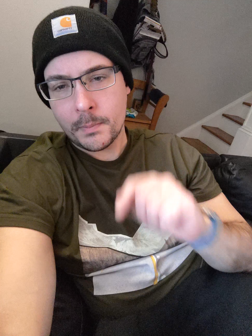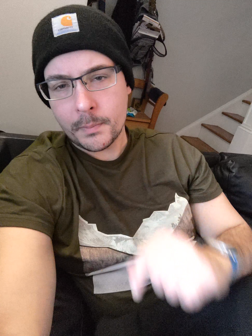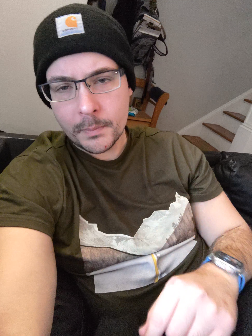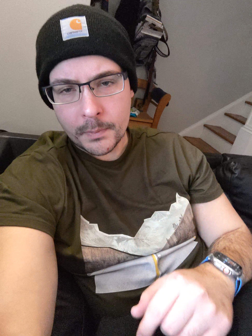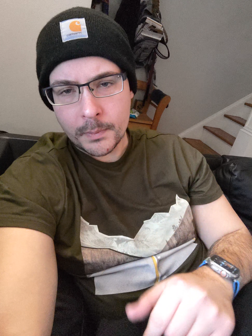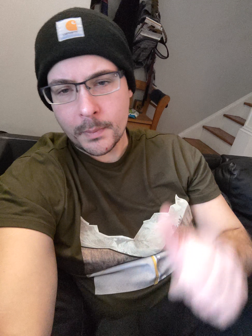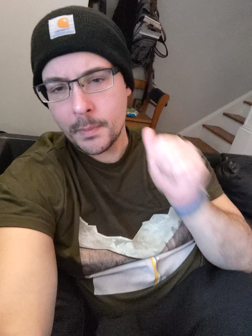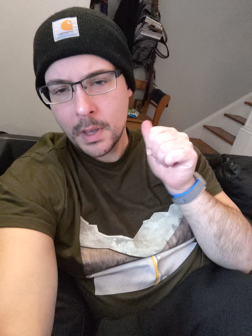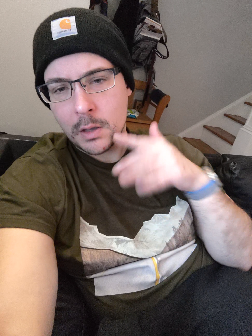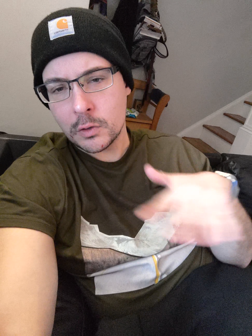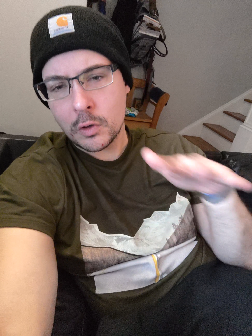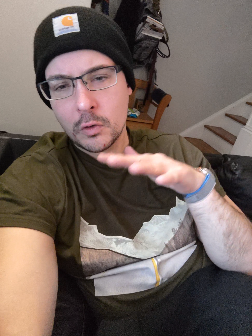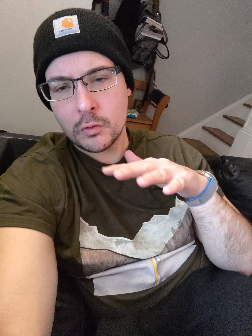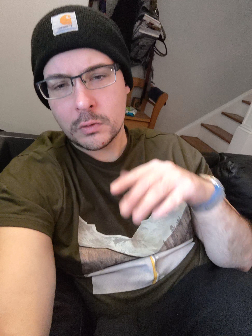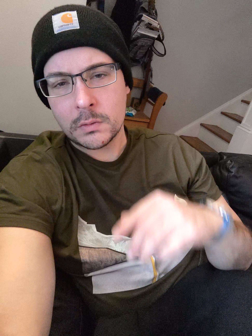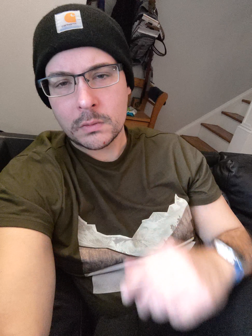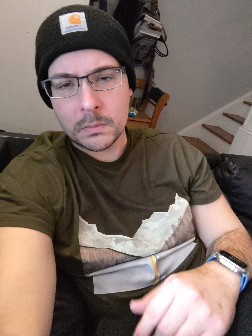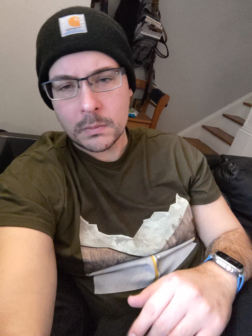backyard